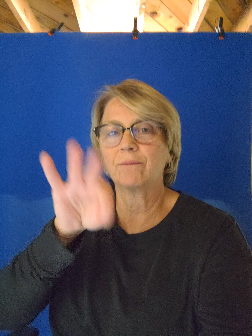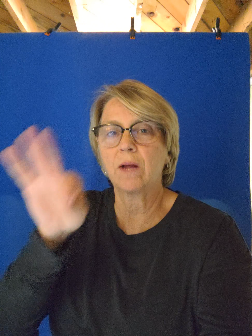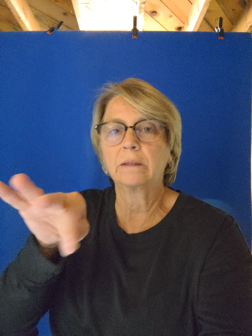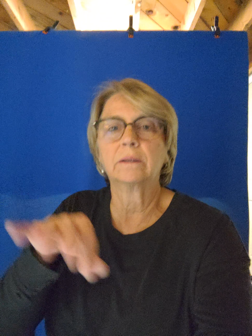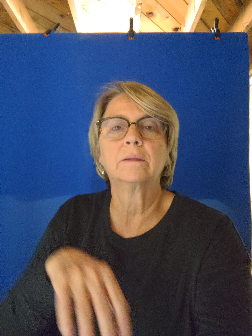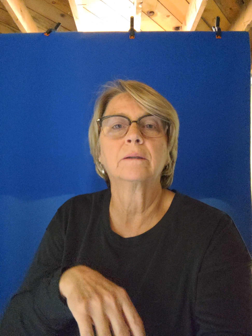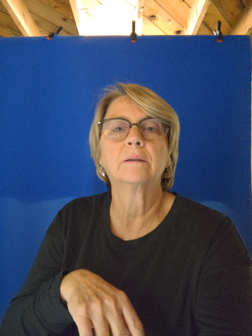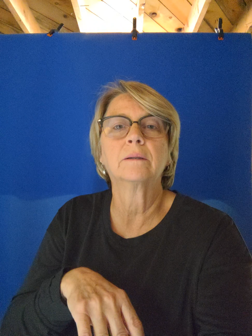french fries